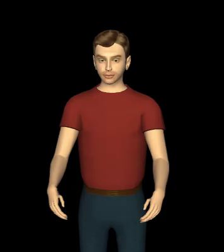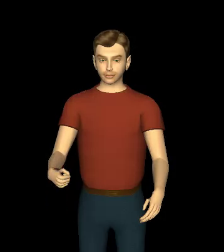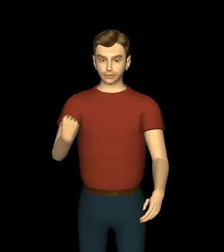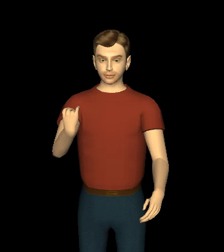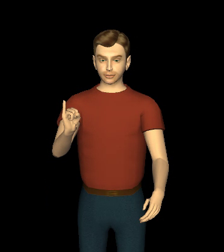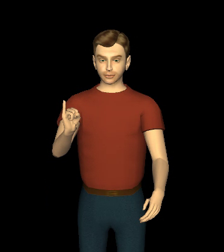إذا